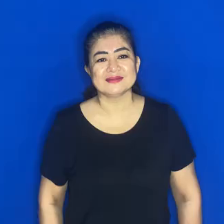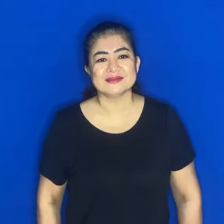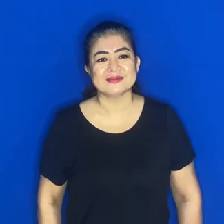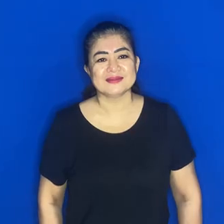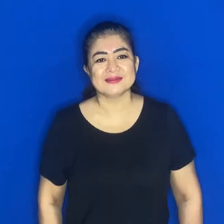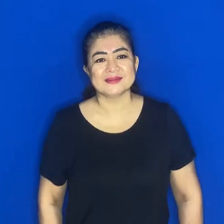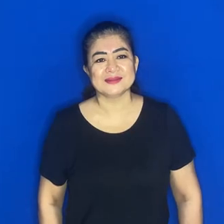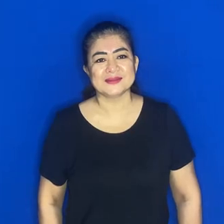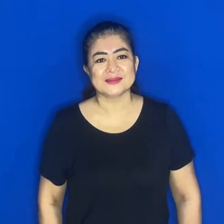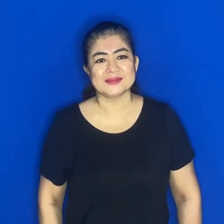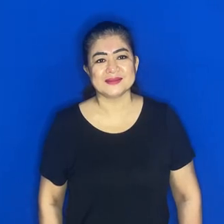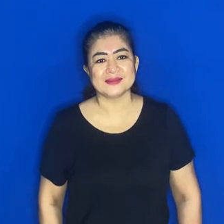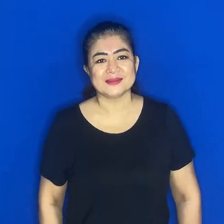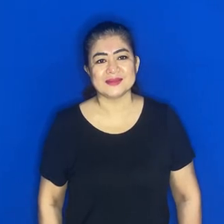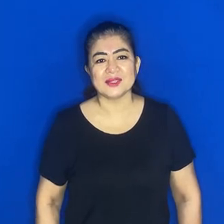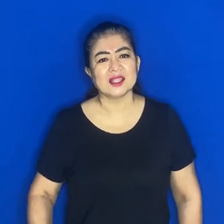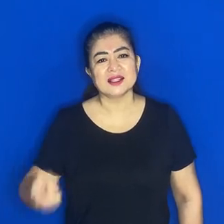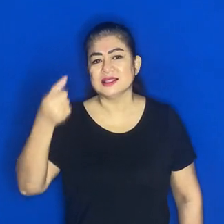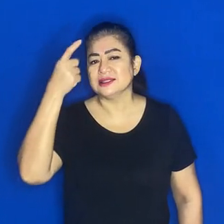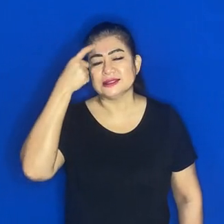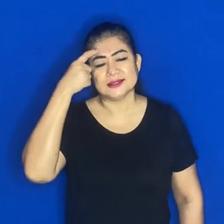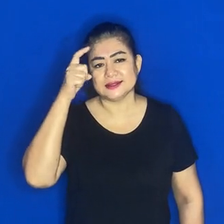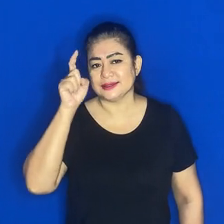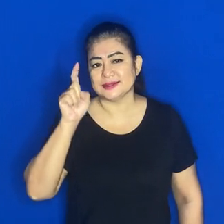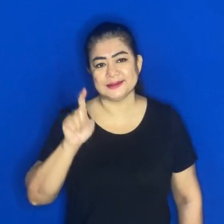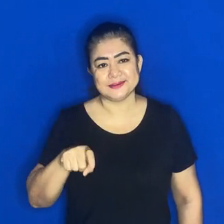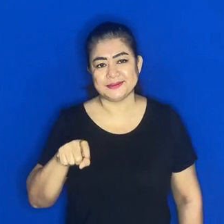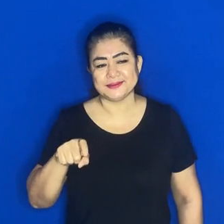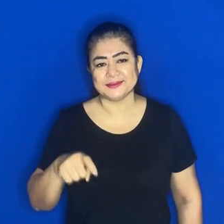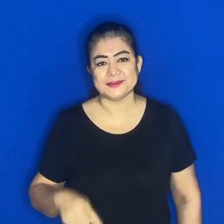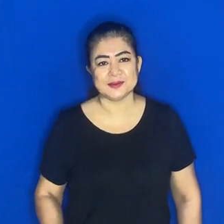don’t understand